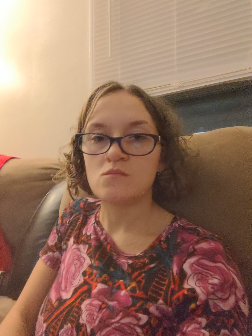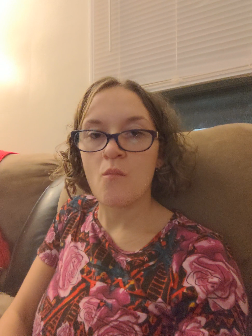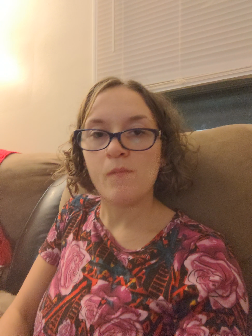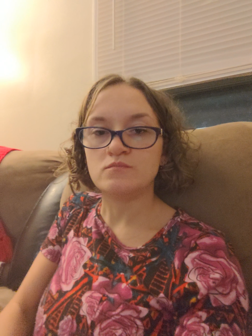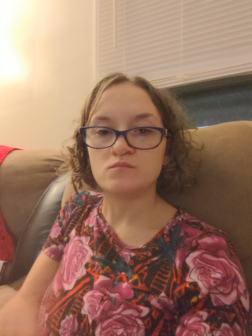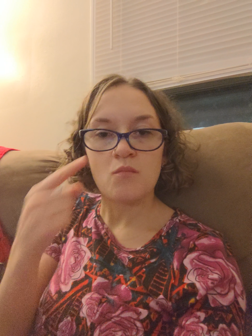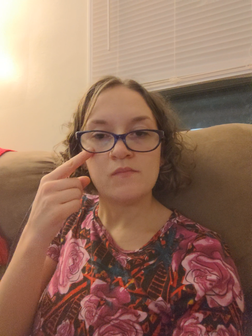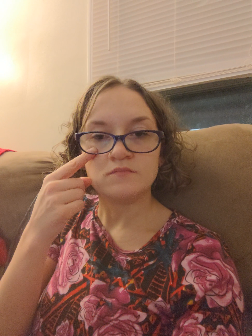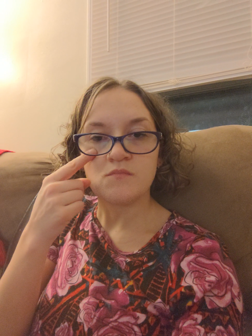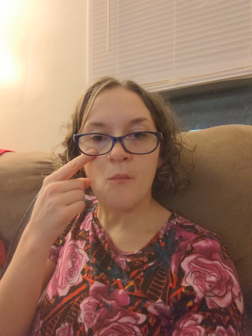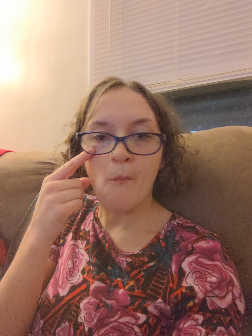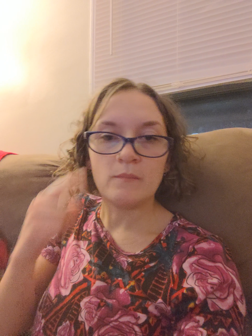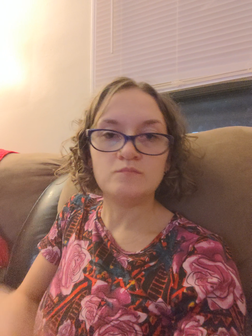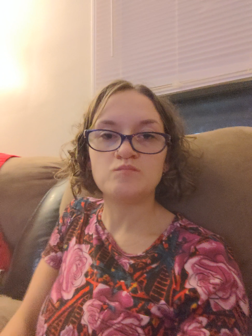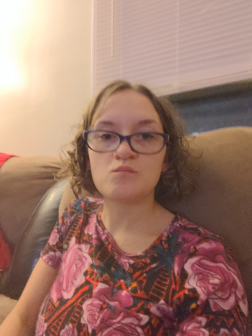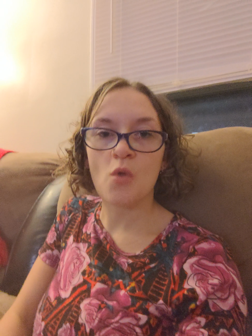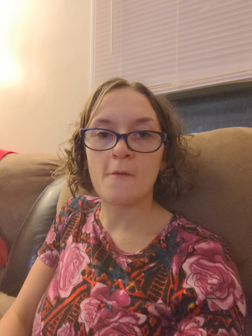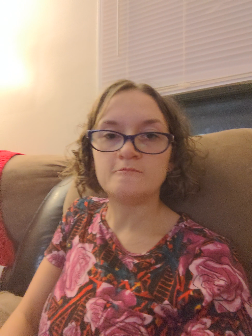eye